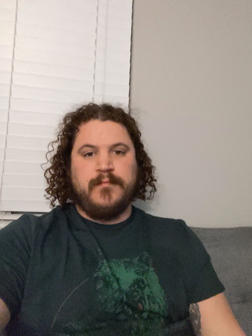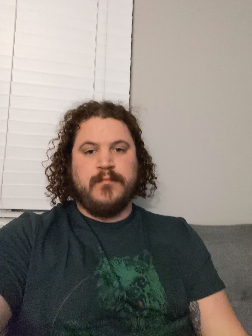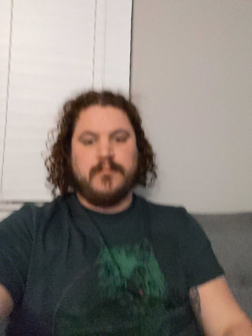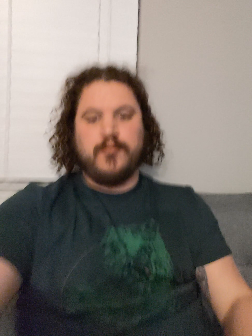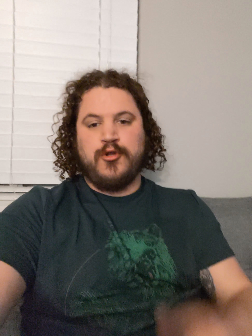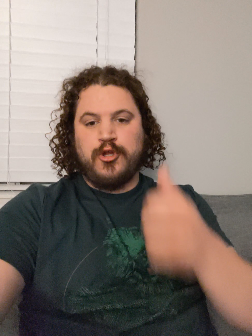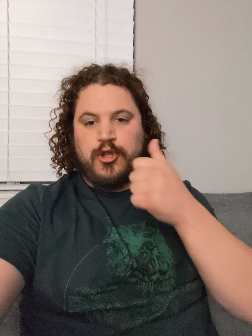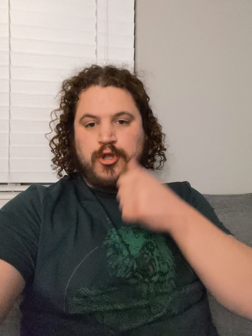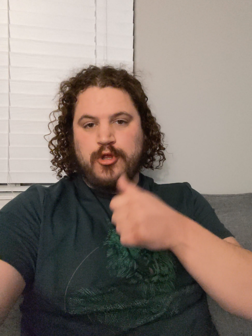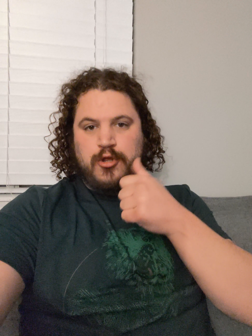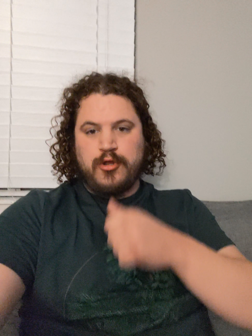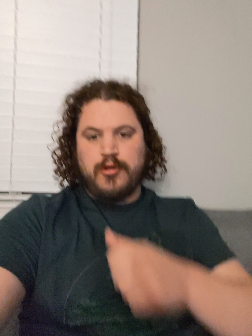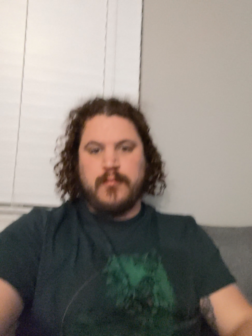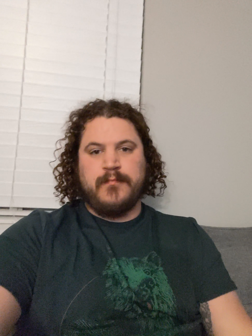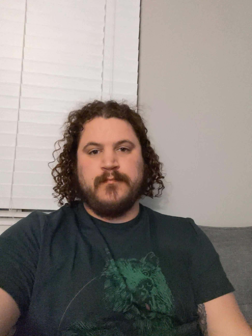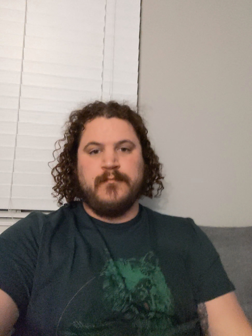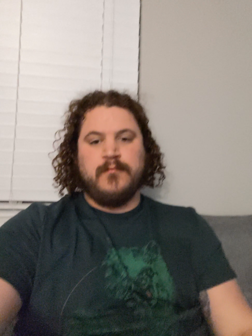girl